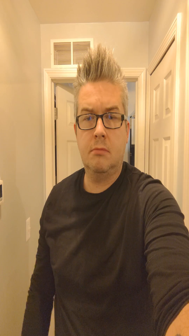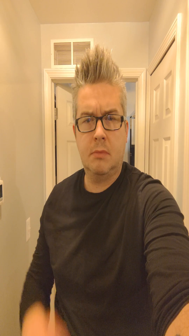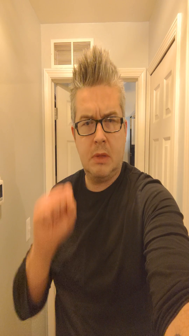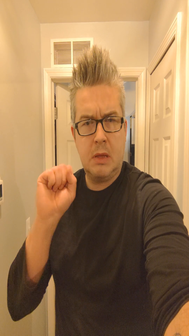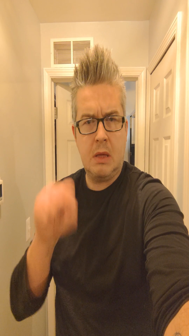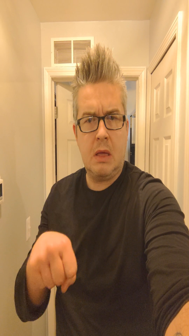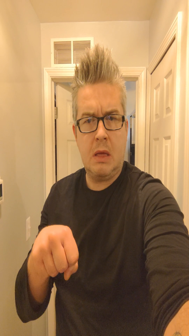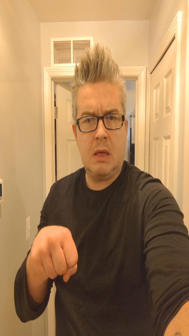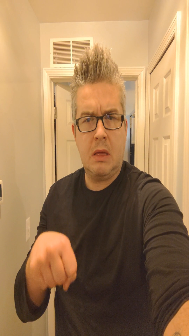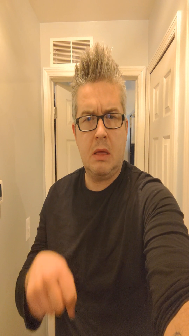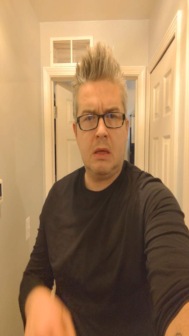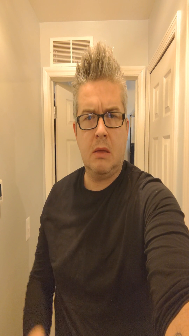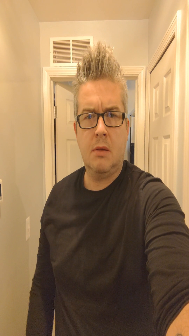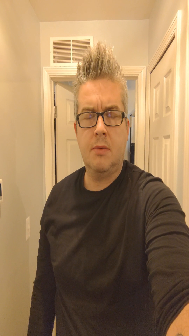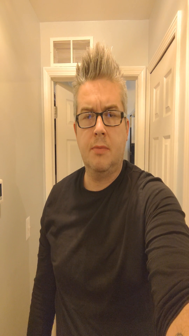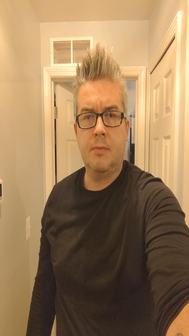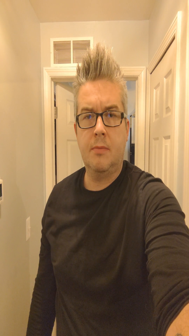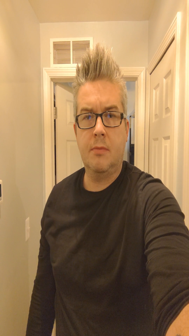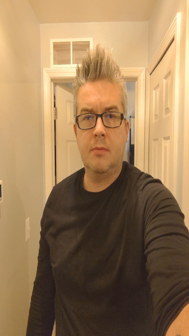can